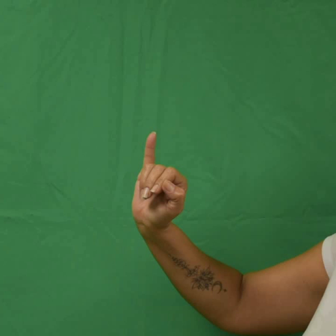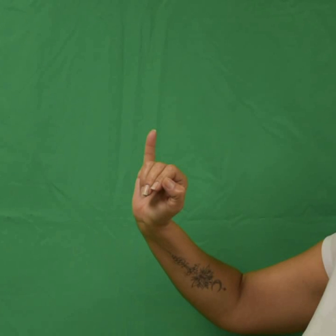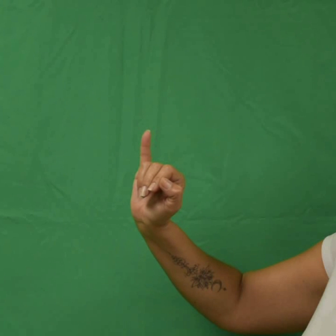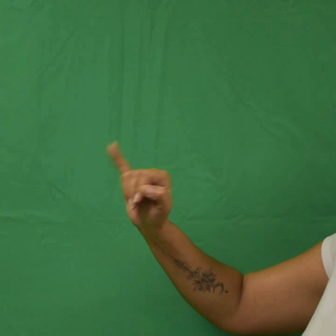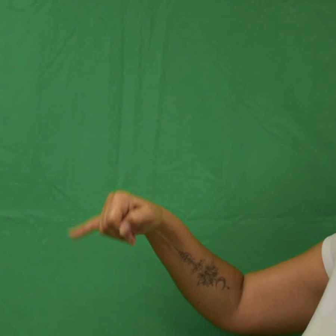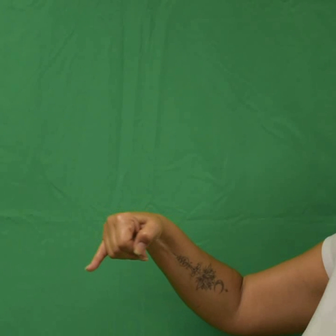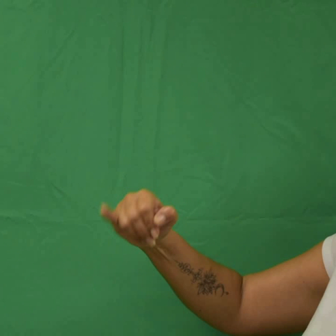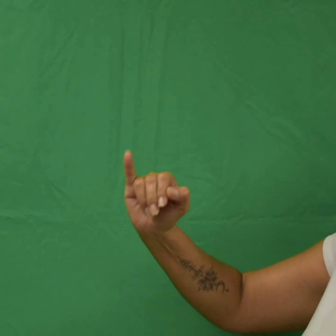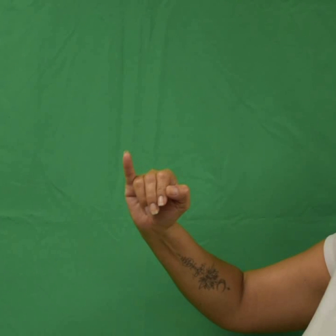J